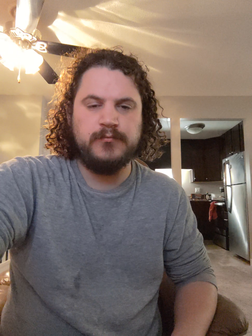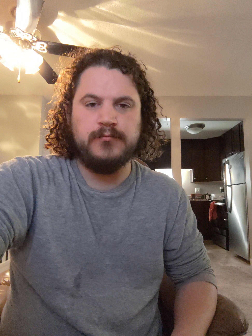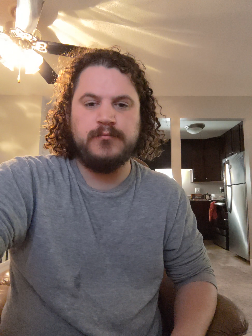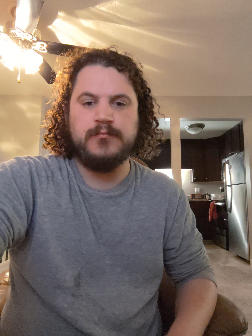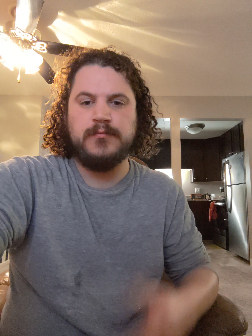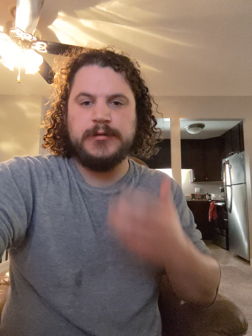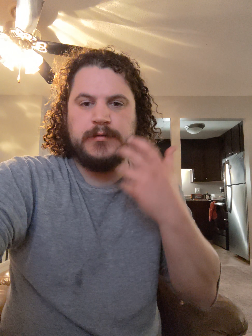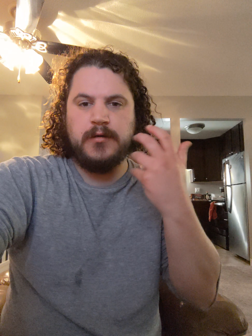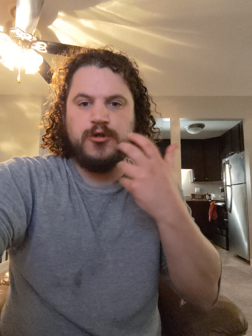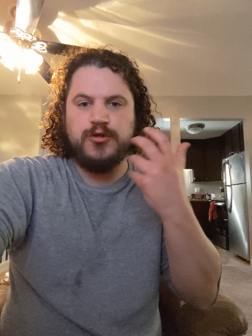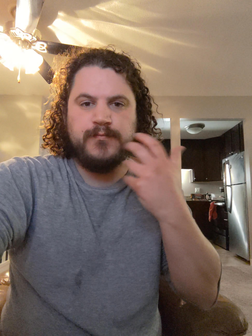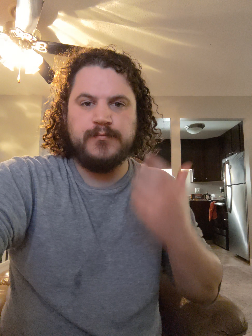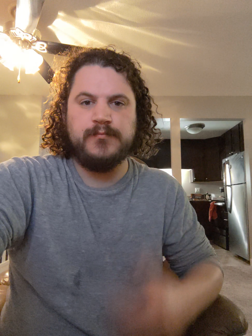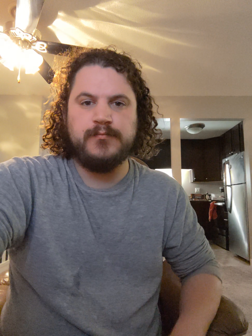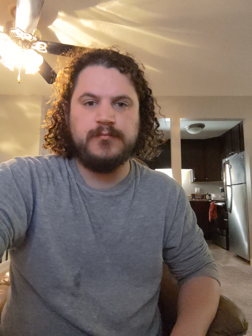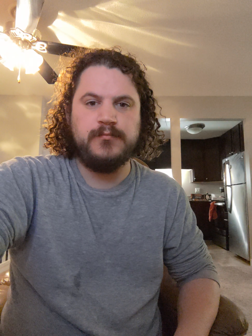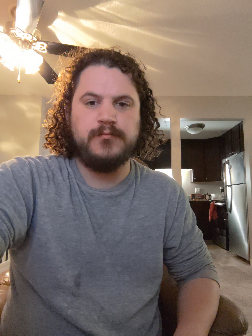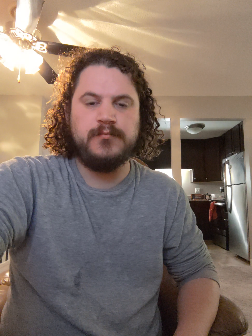tiger